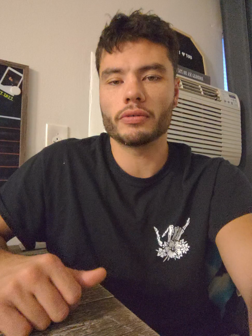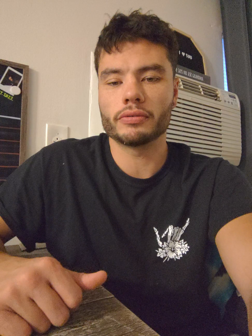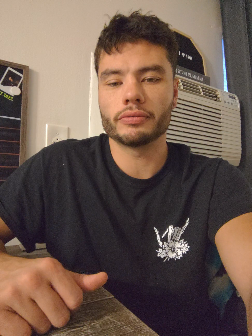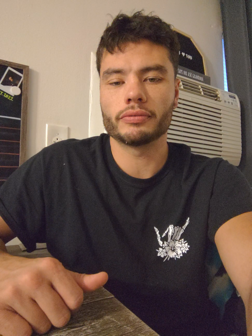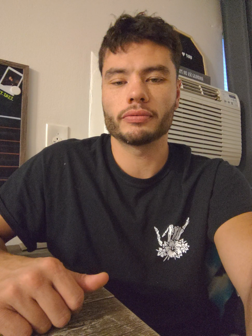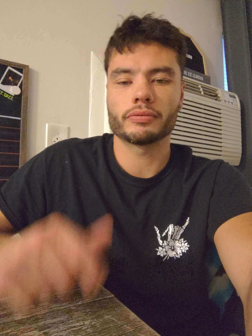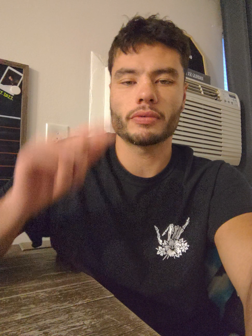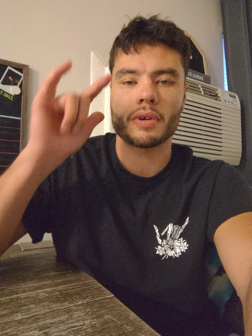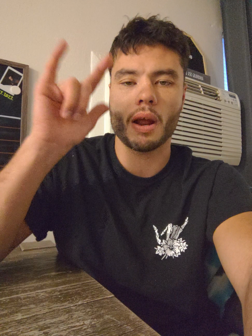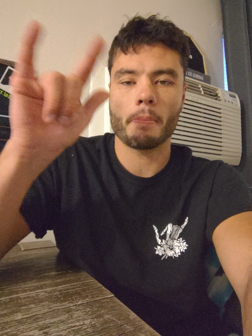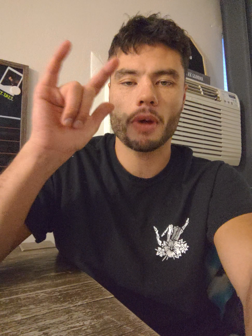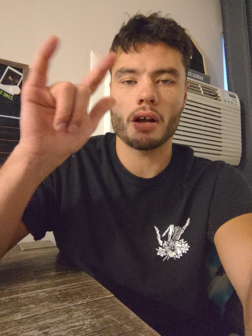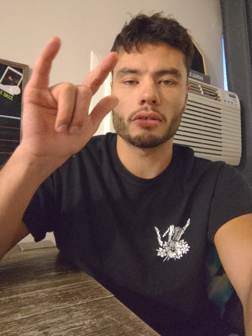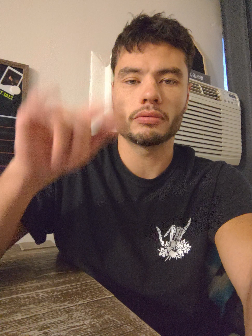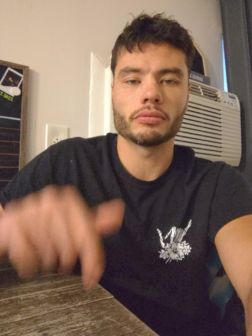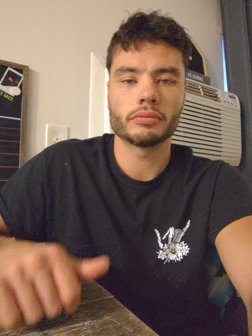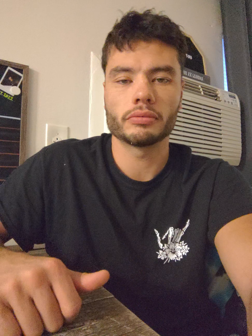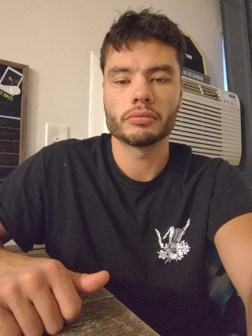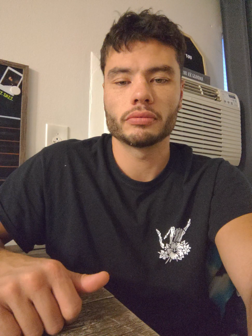airplane